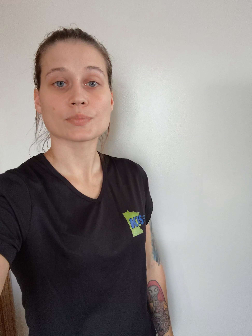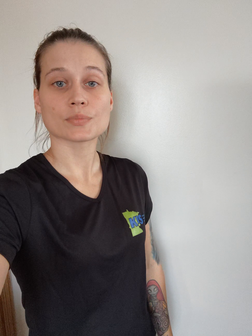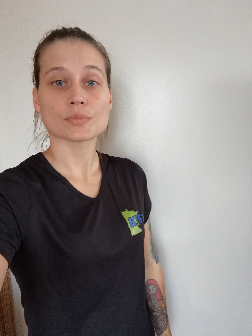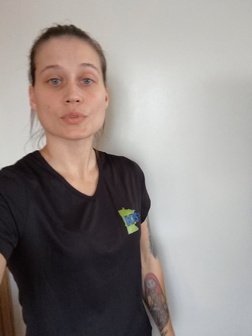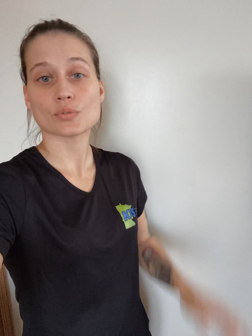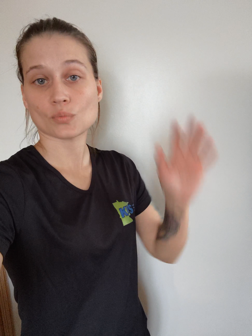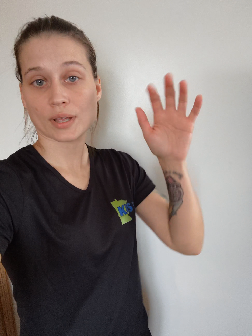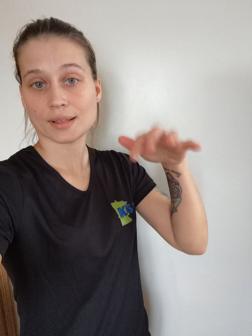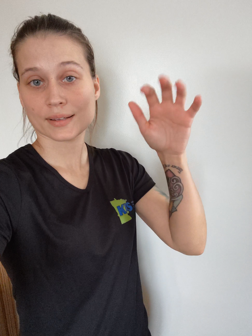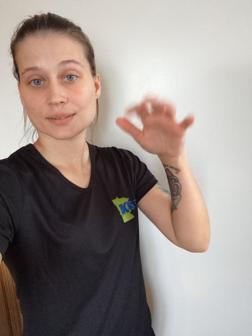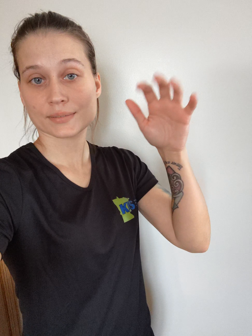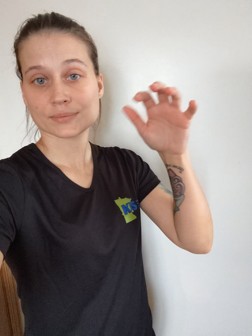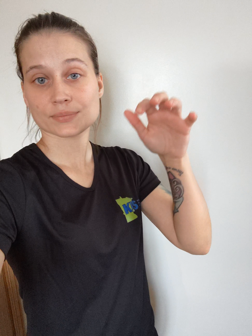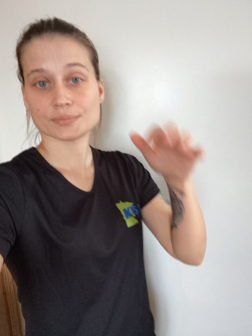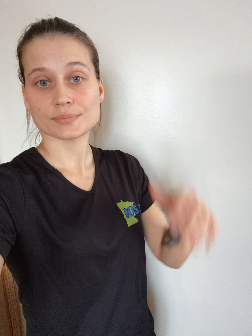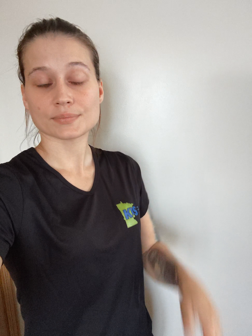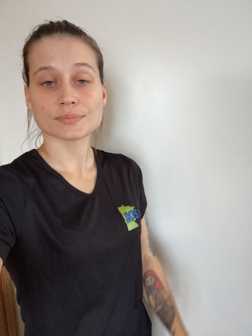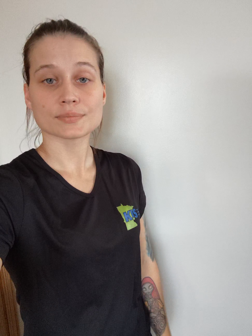rain